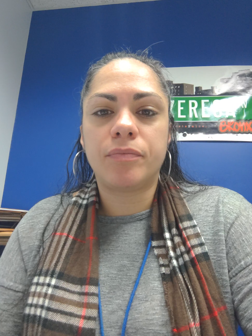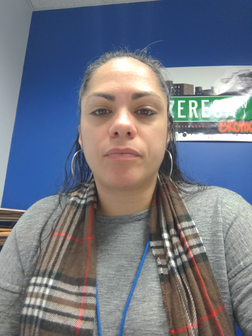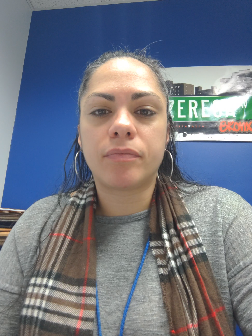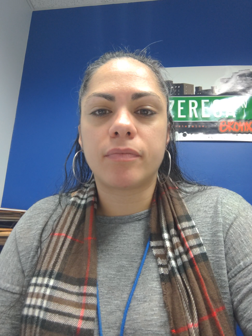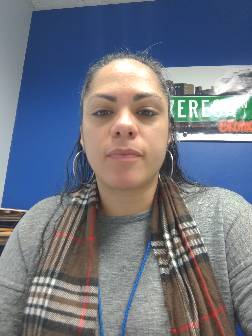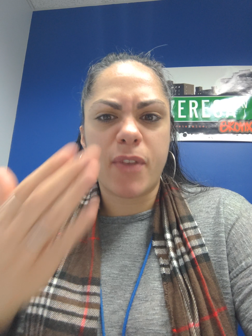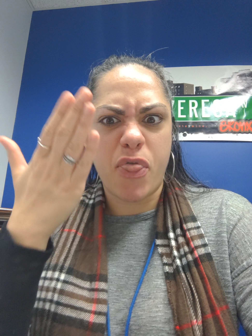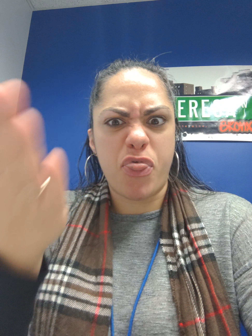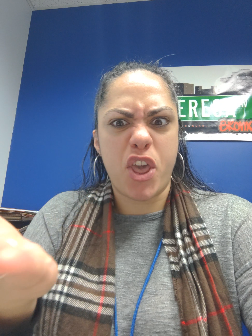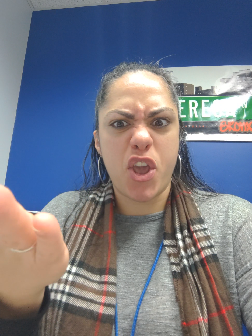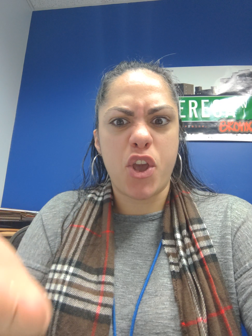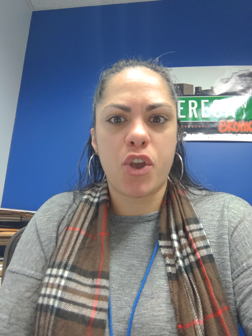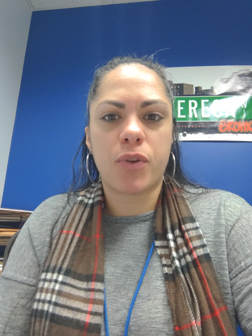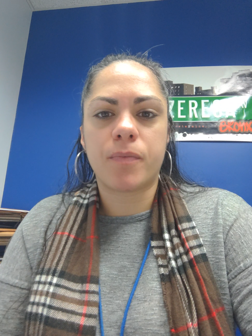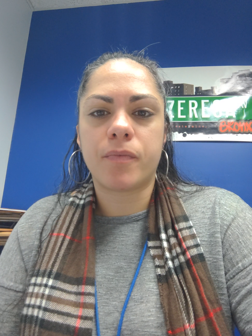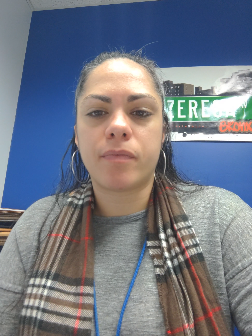there